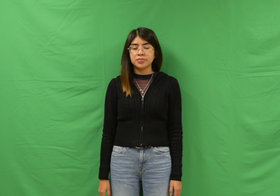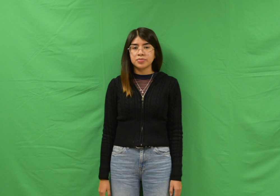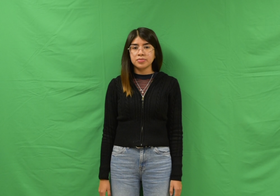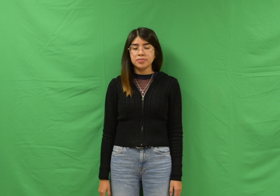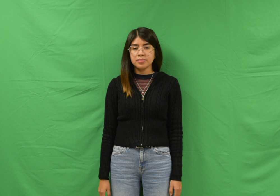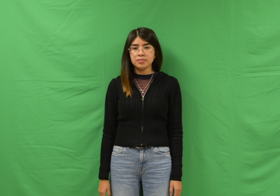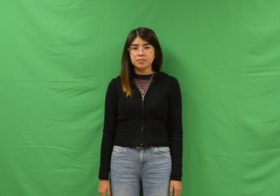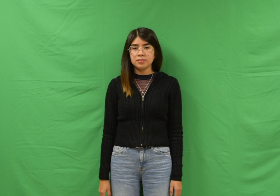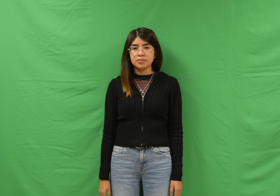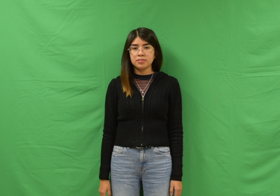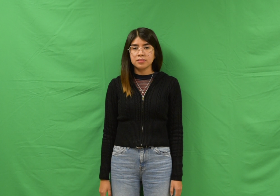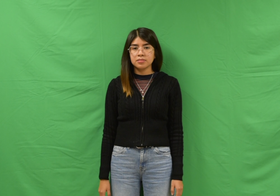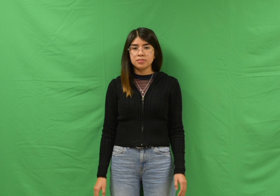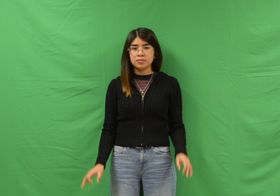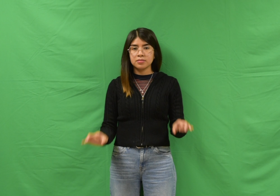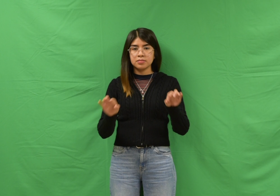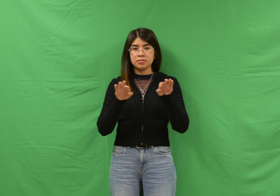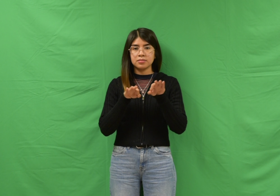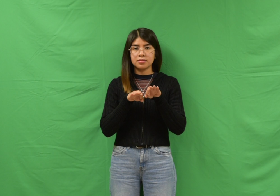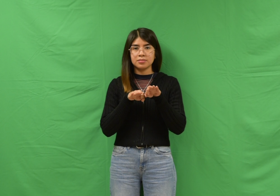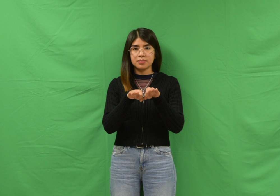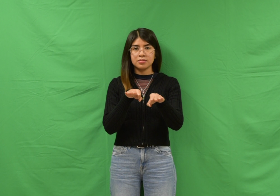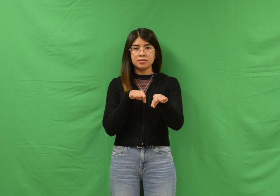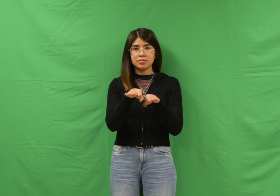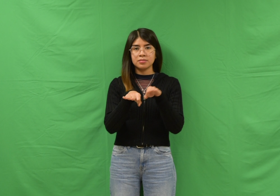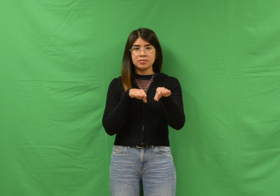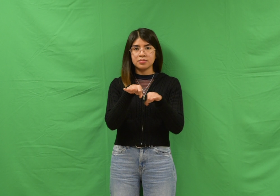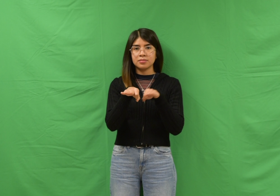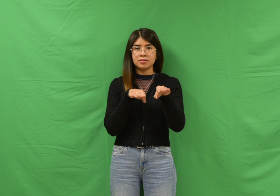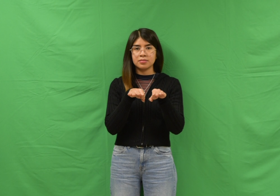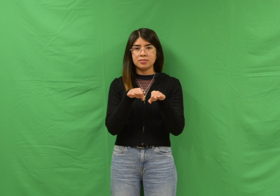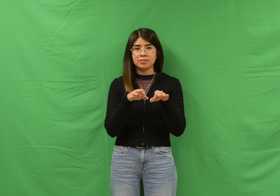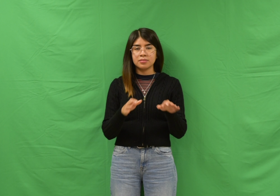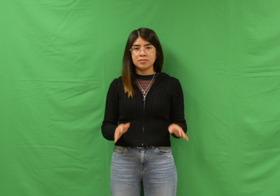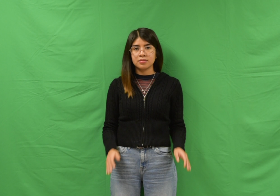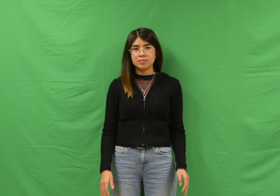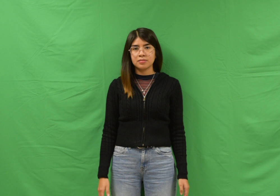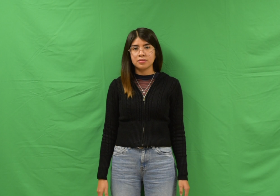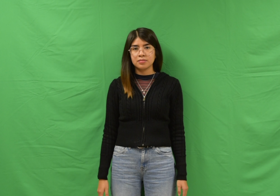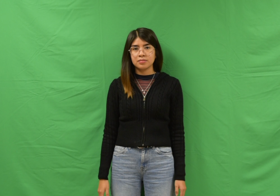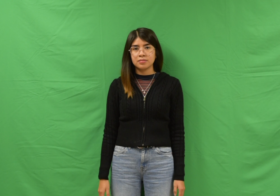trabajo